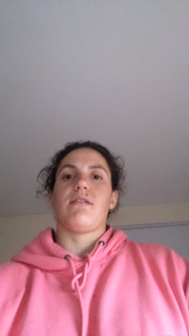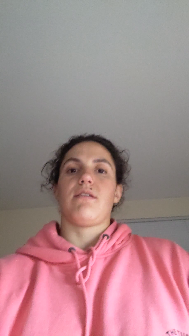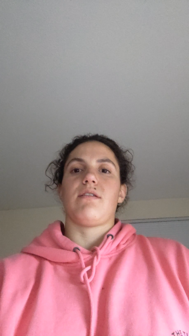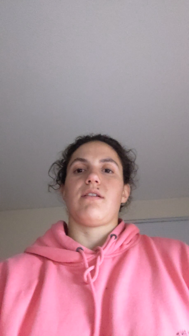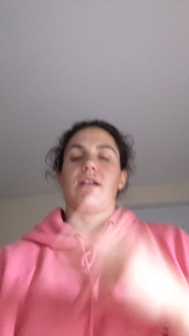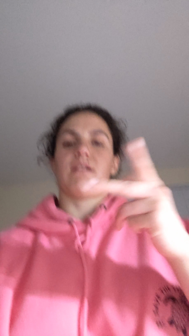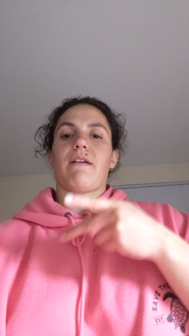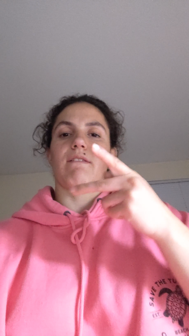careful